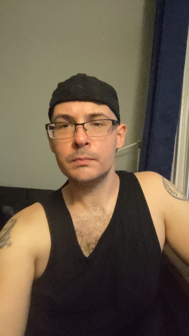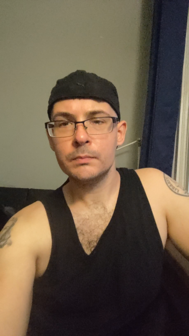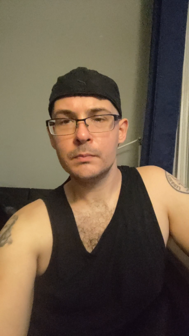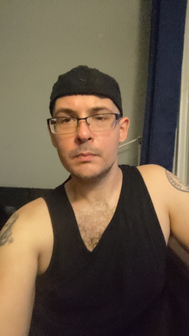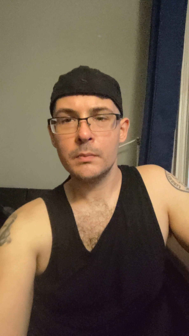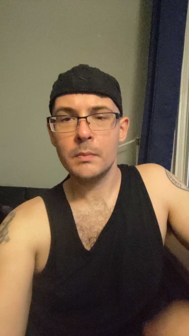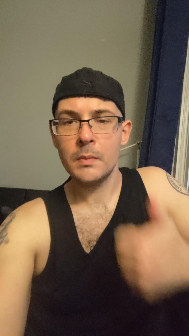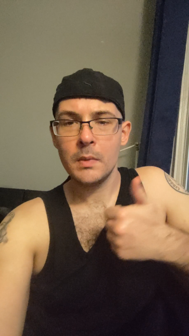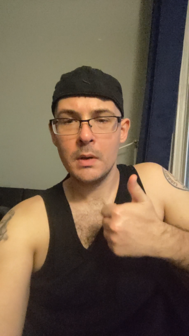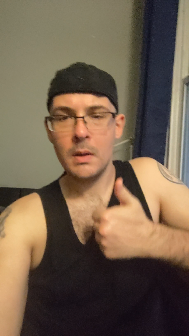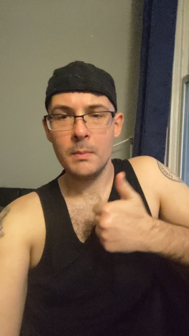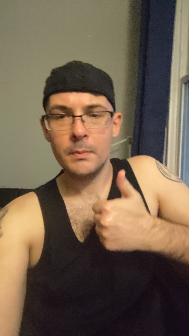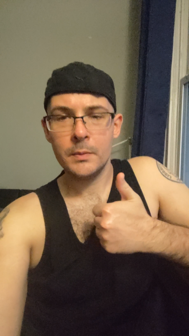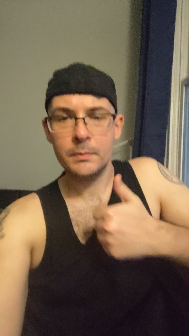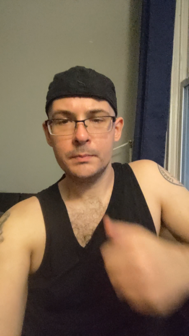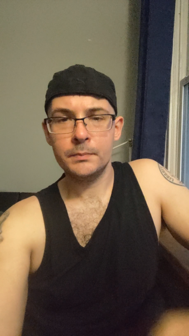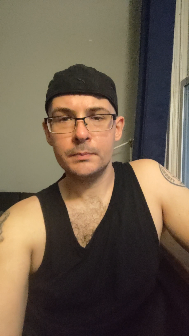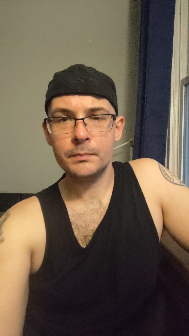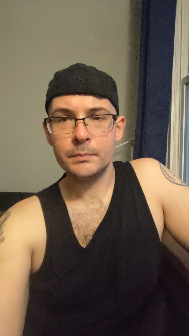help